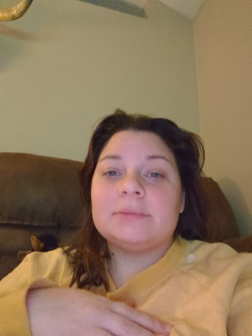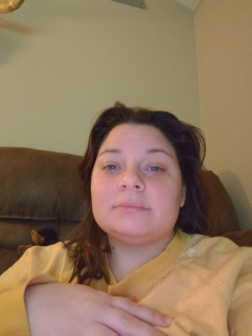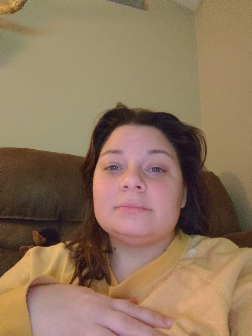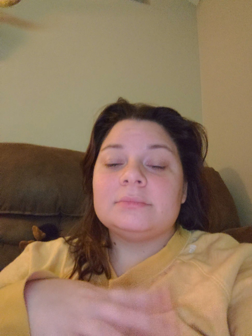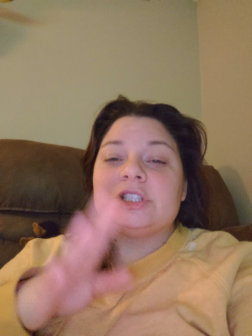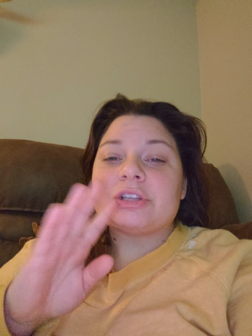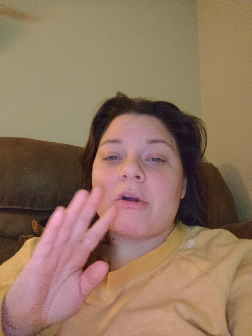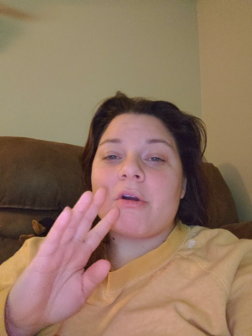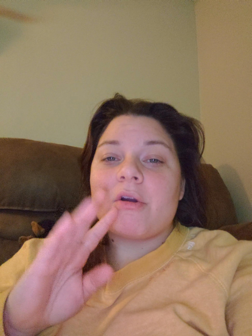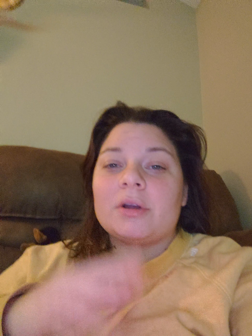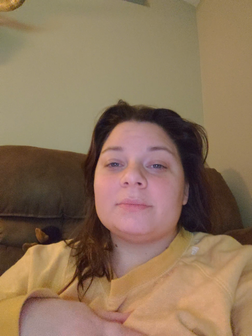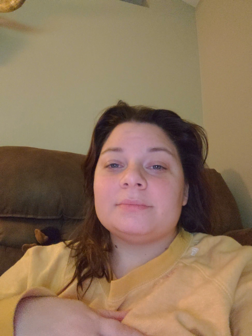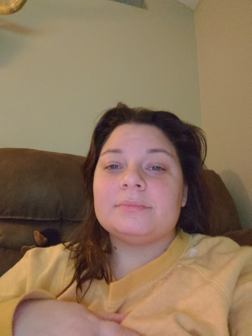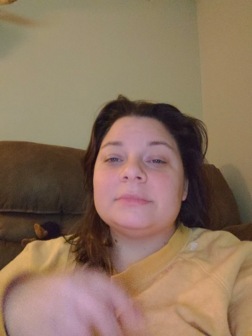talk